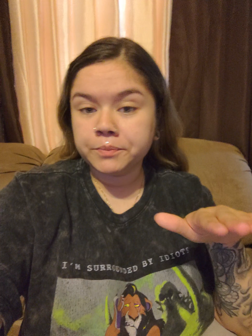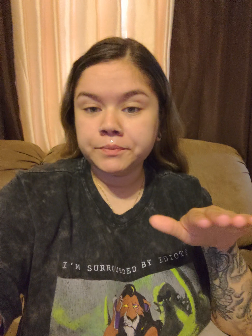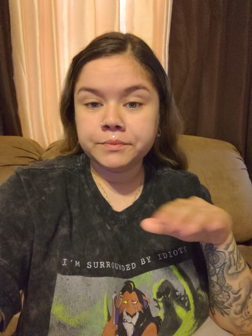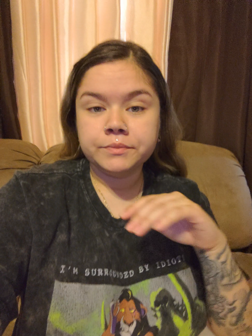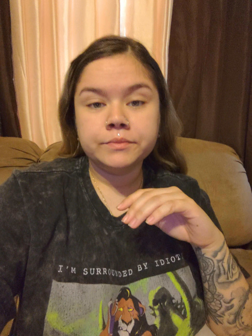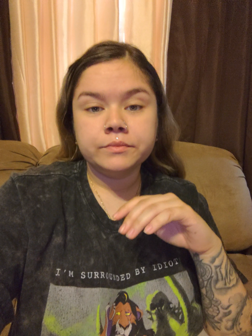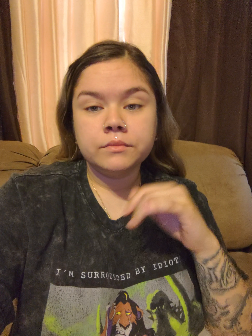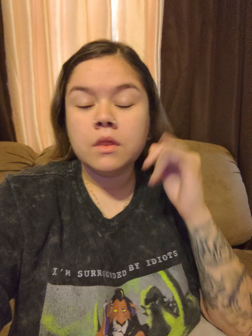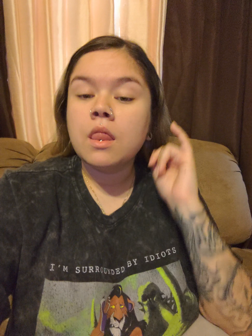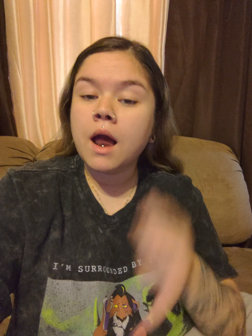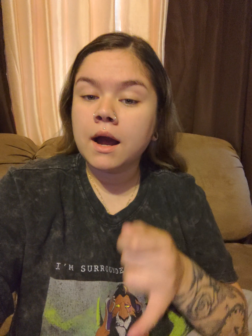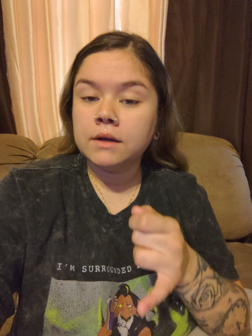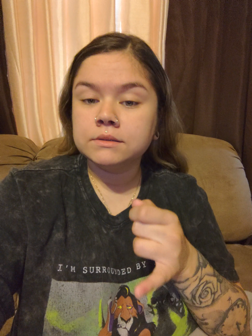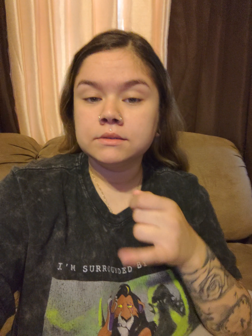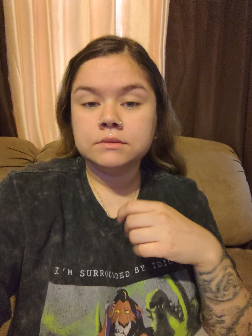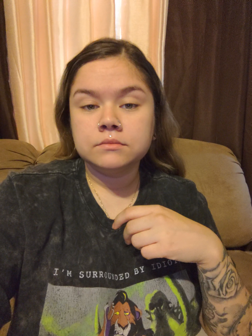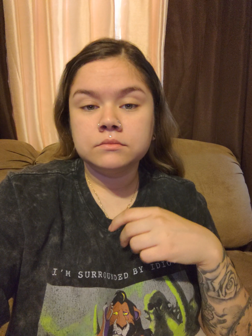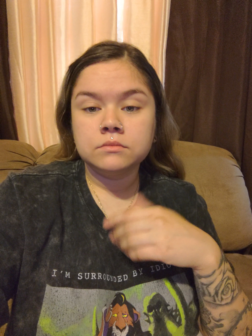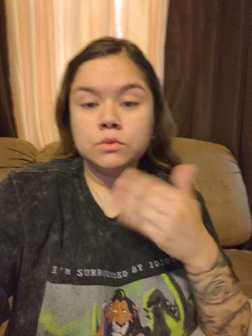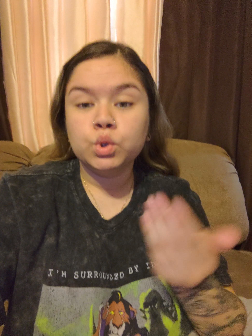last